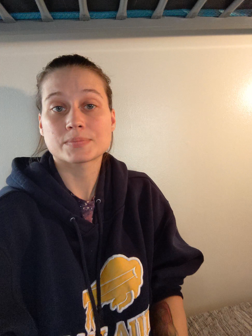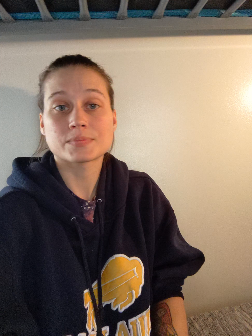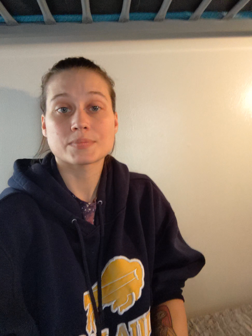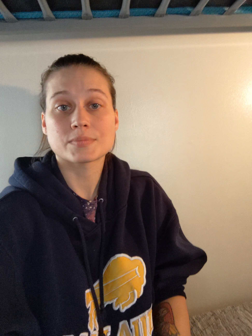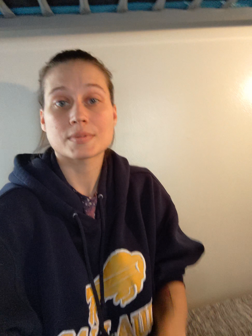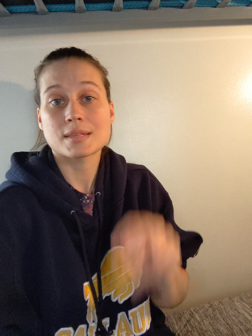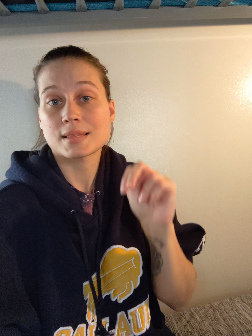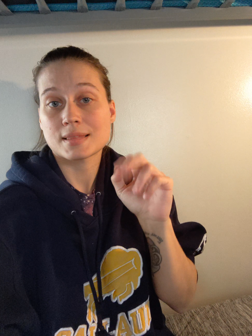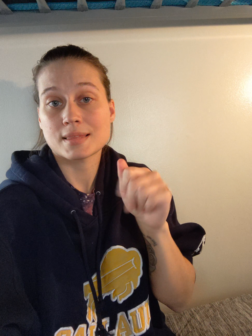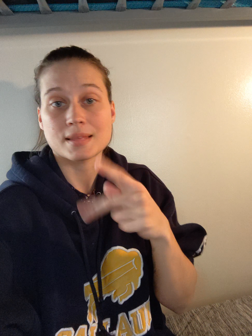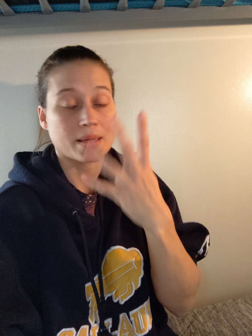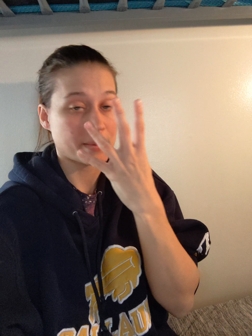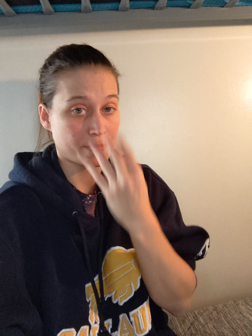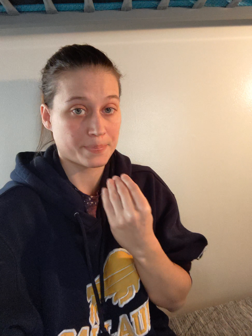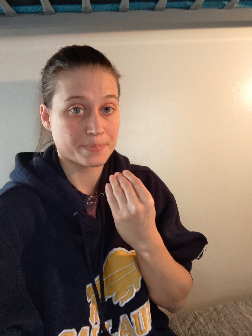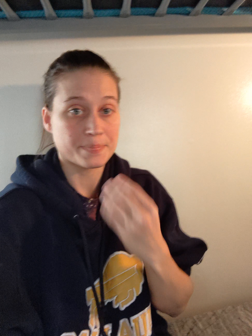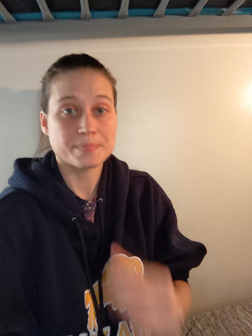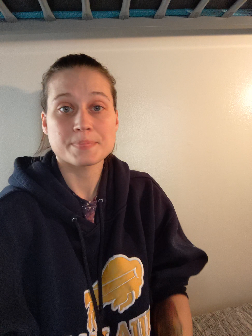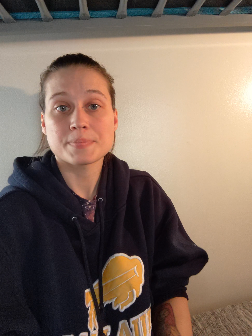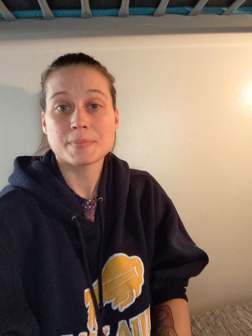nap